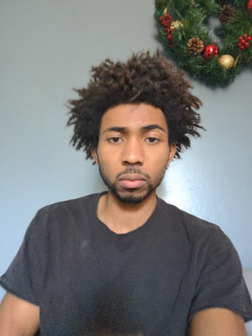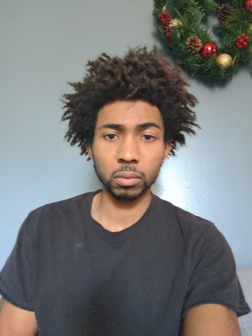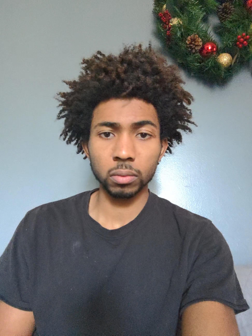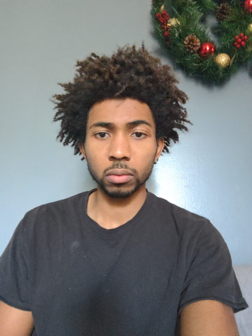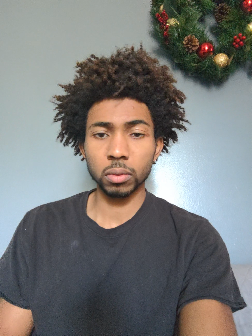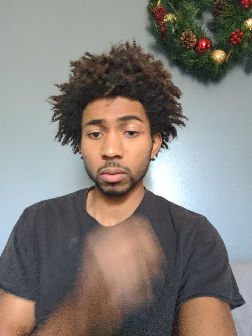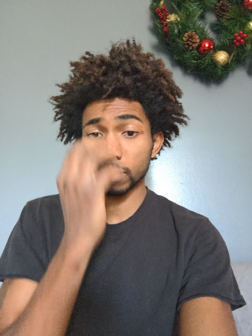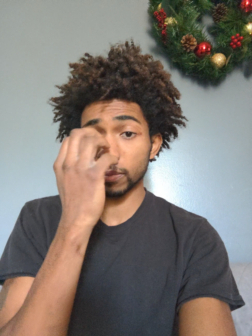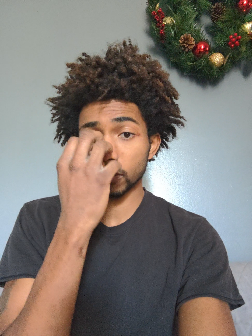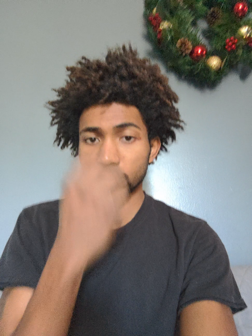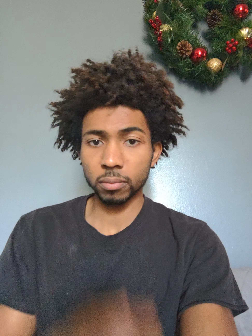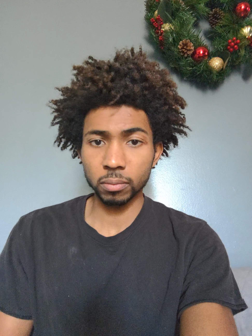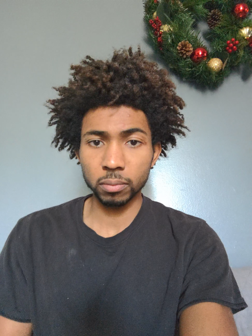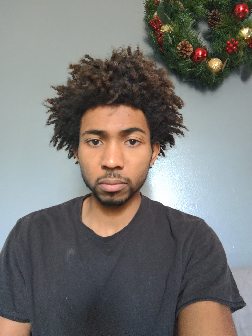clown